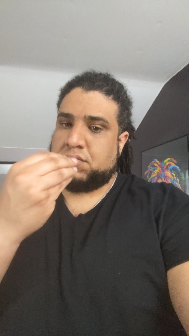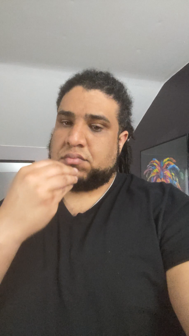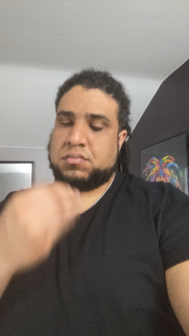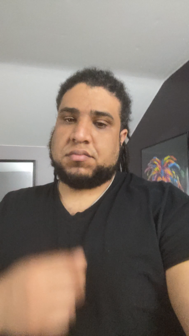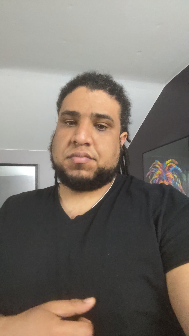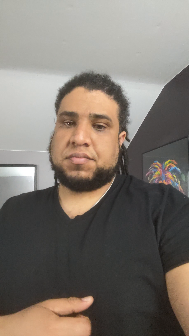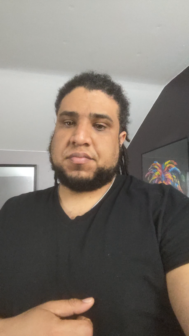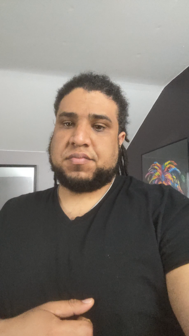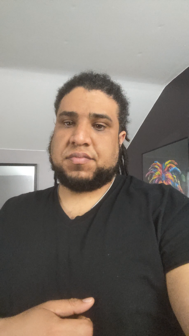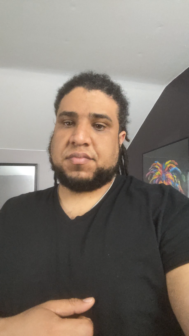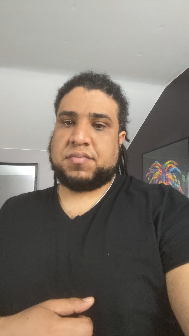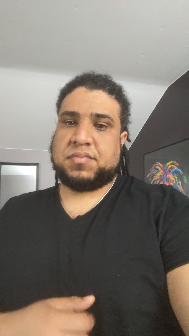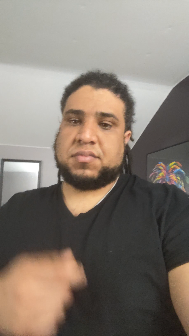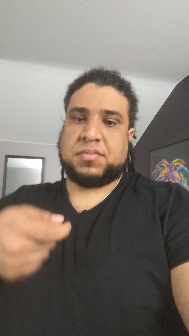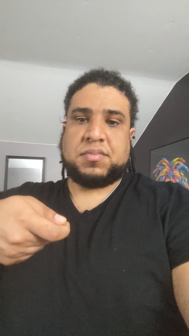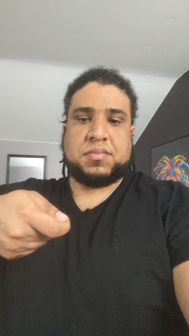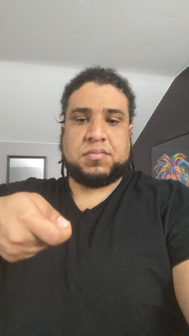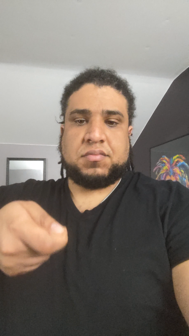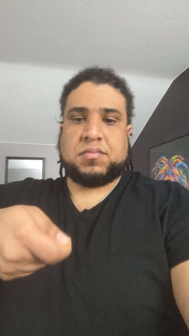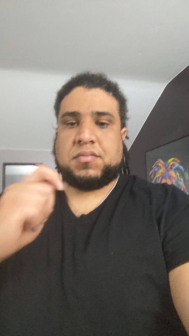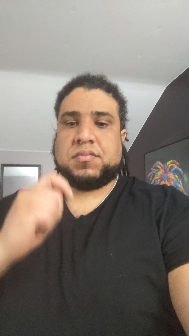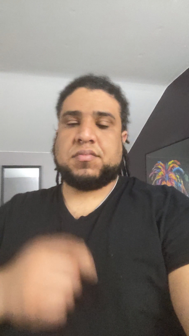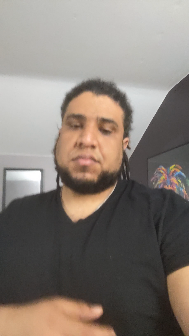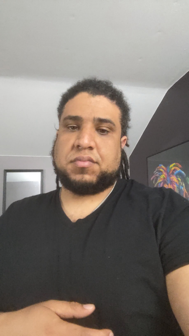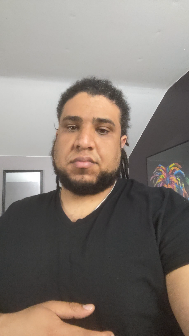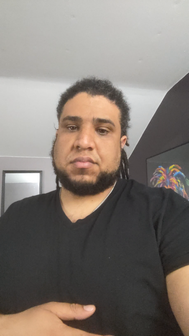shovel